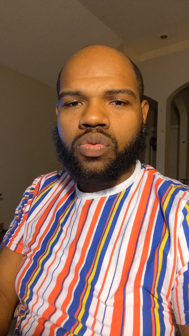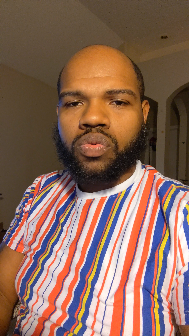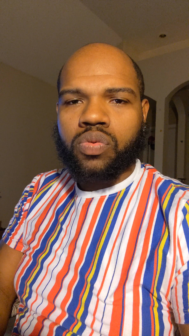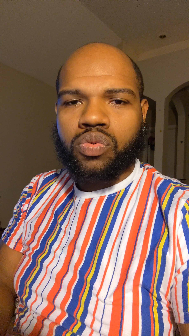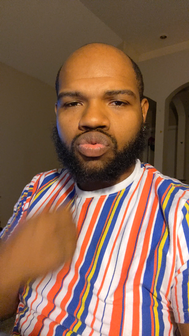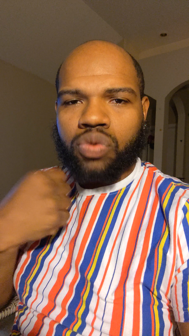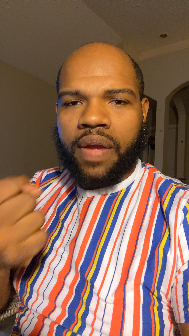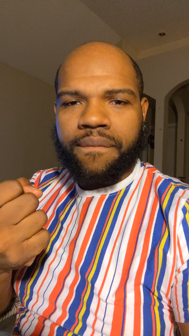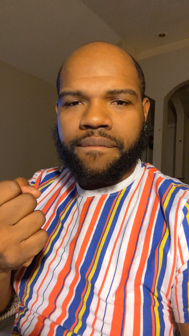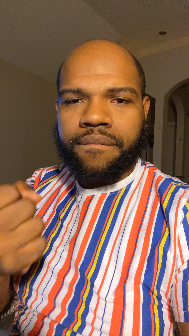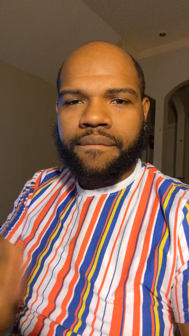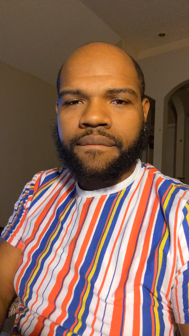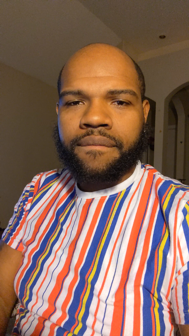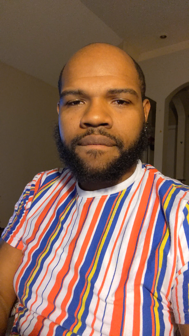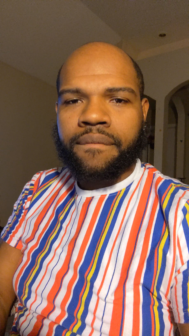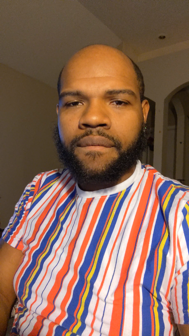drive